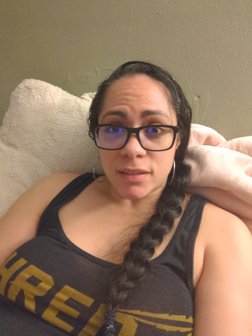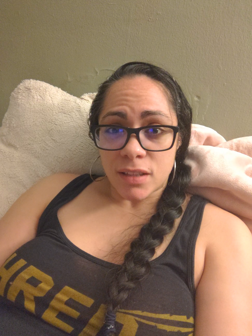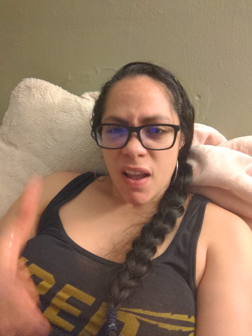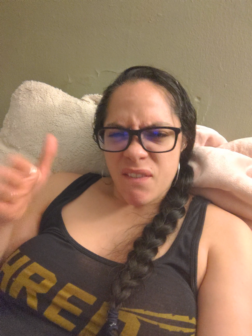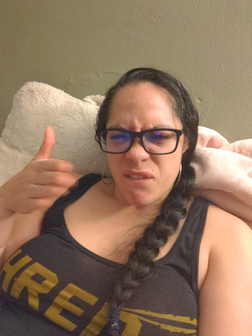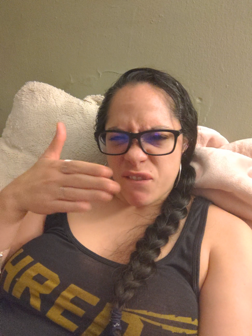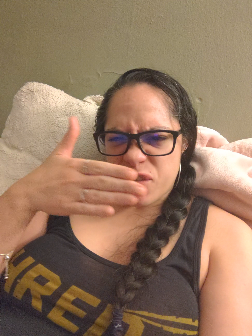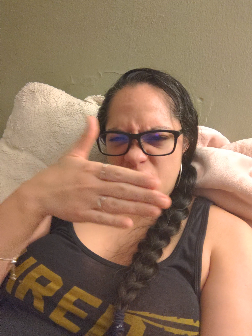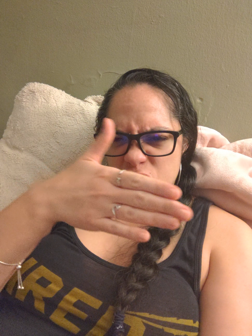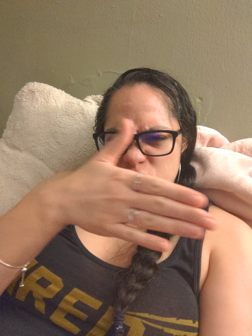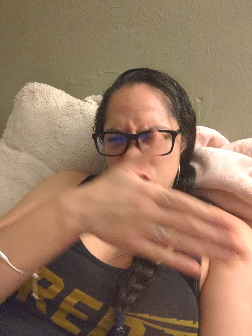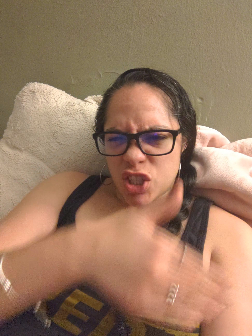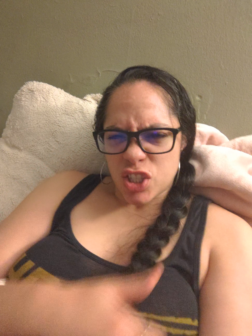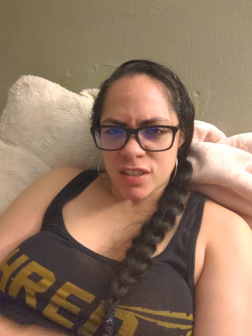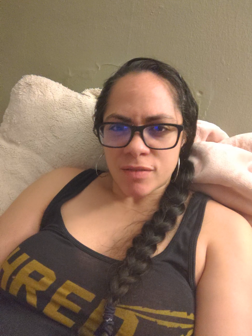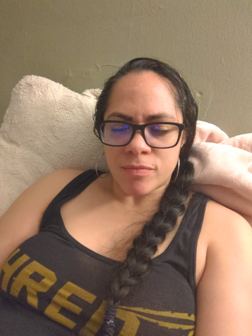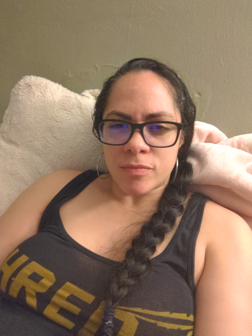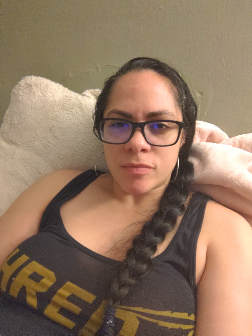fish